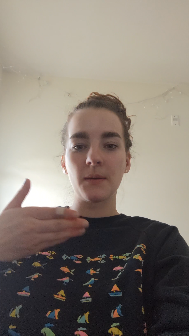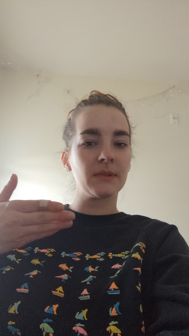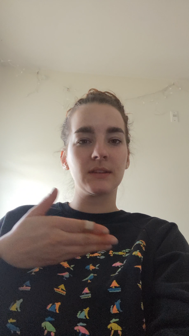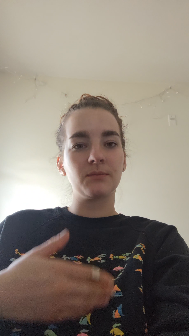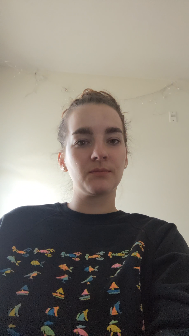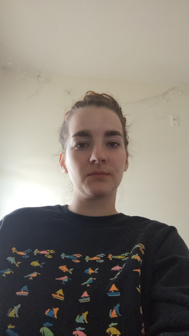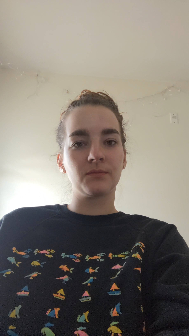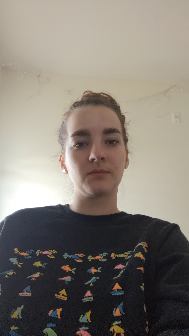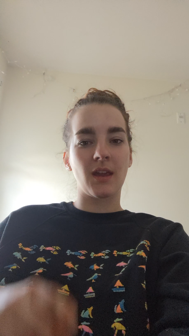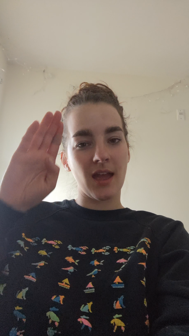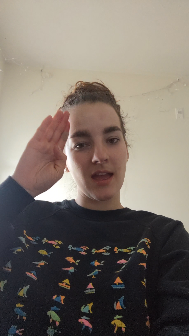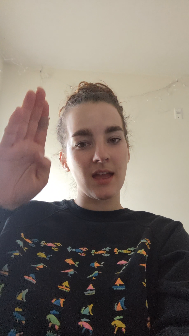hi